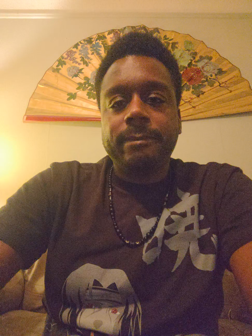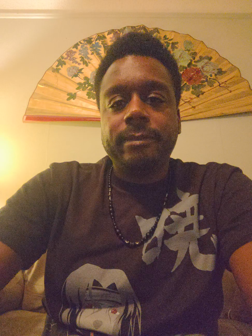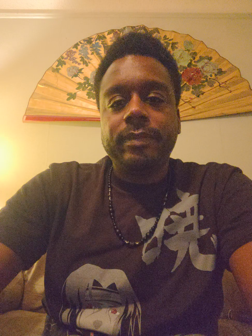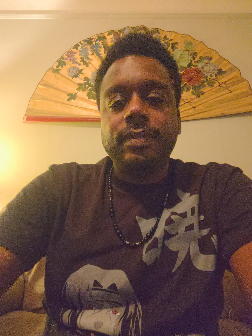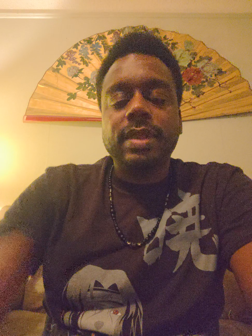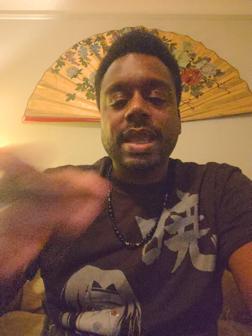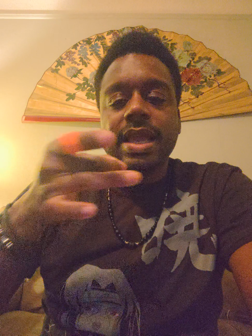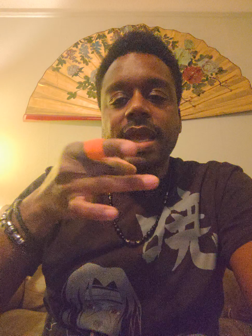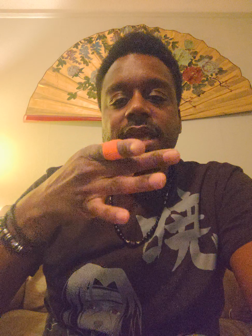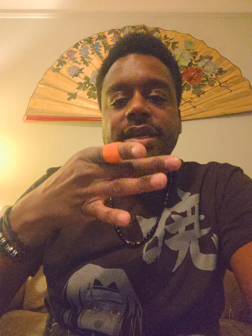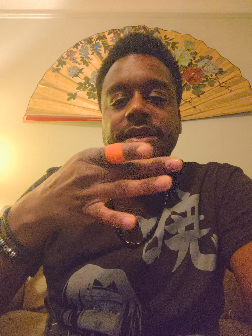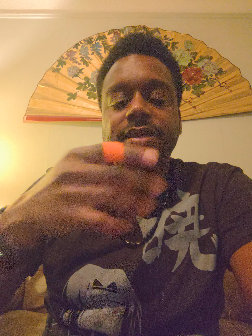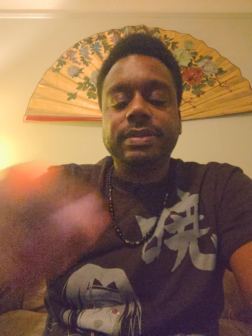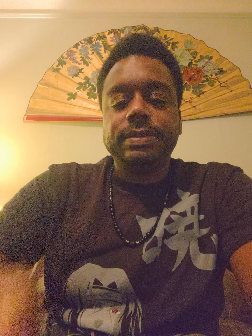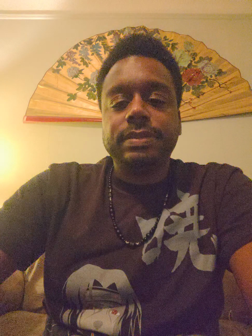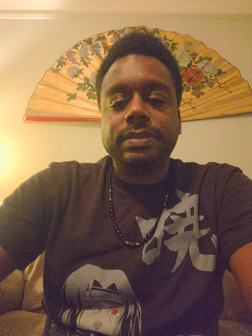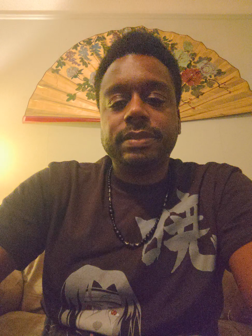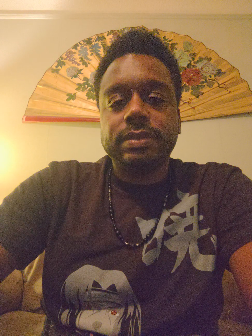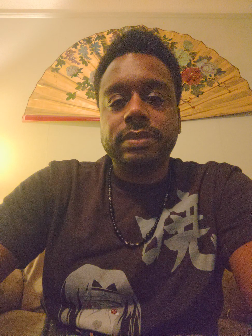hate